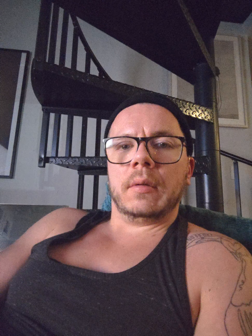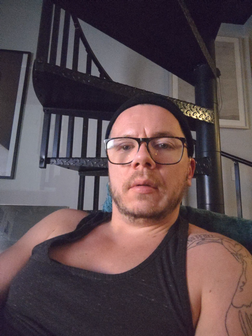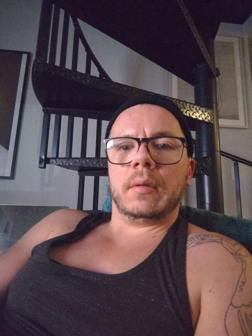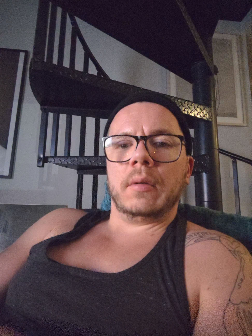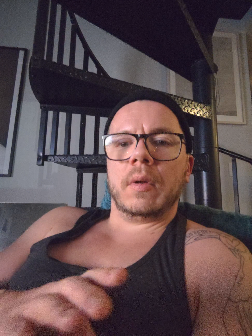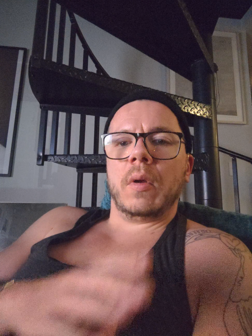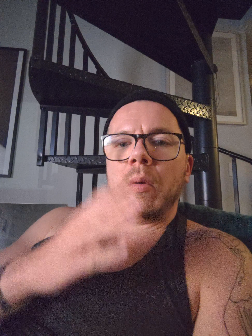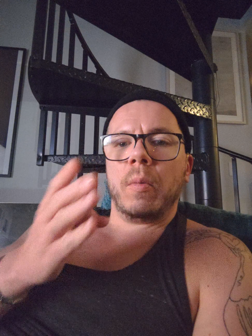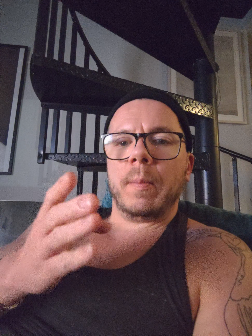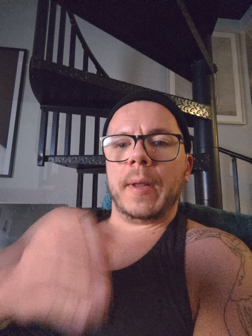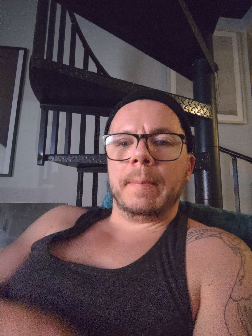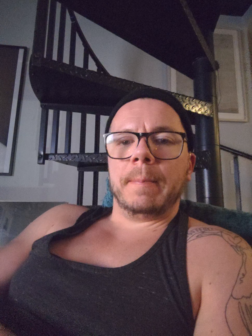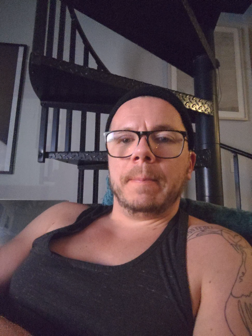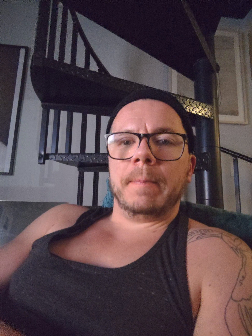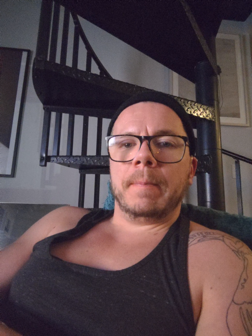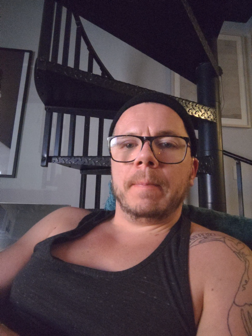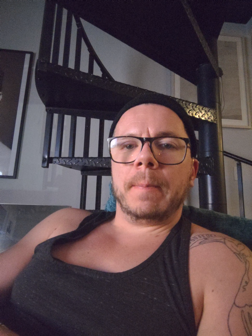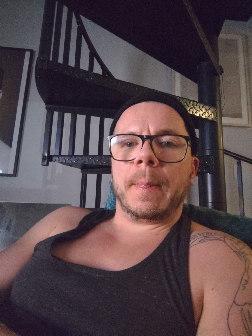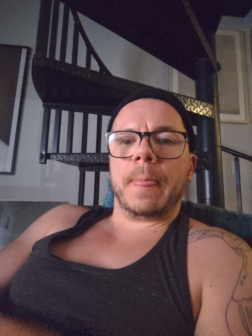open